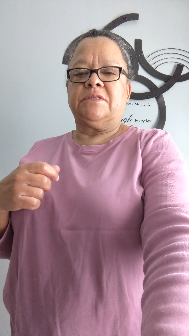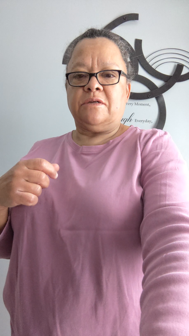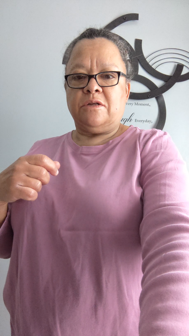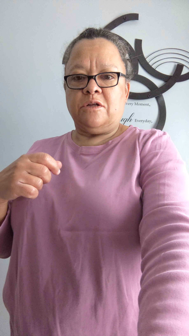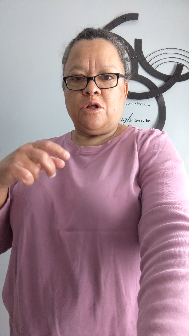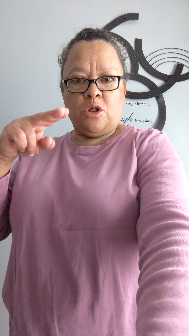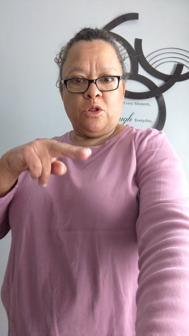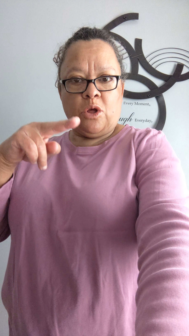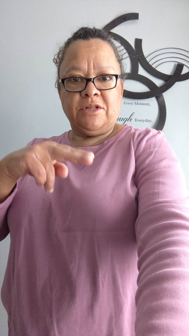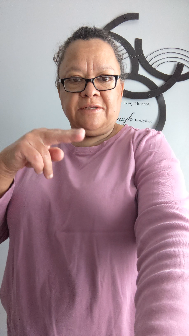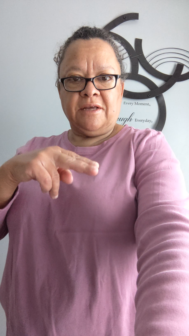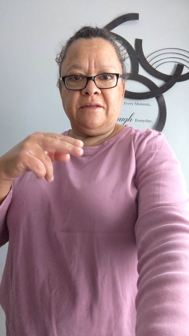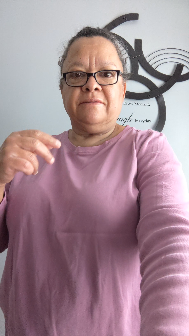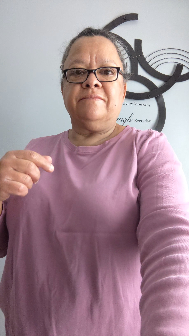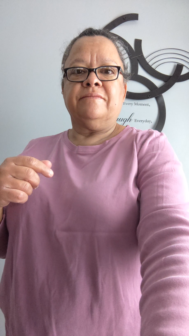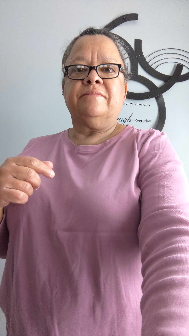nurse